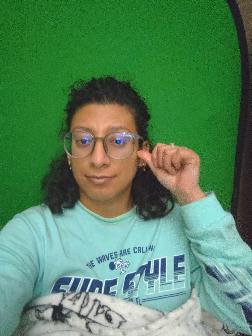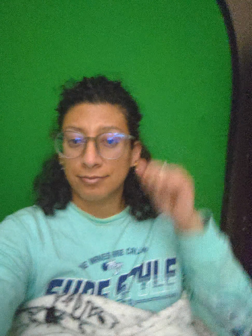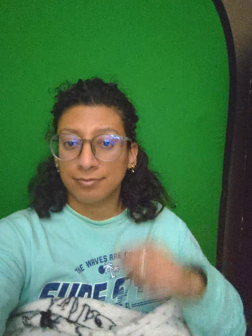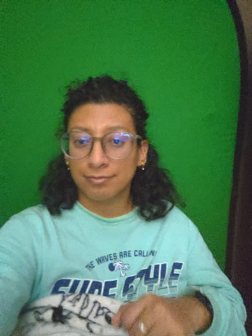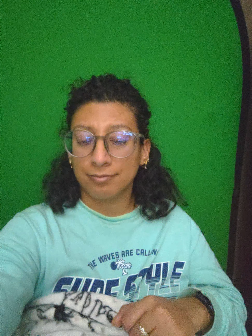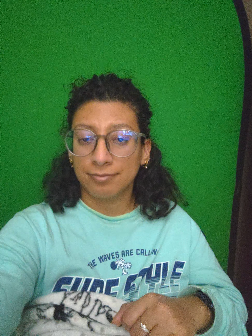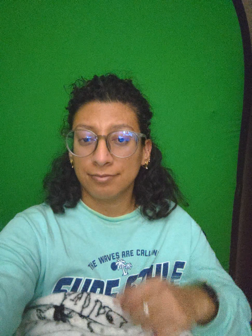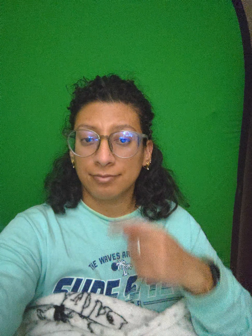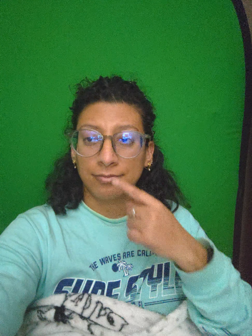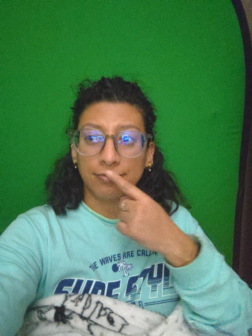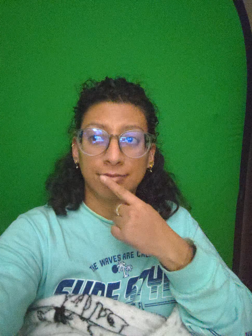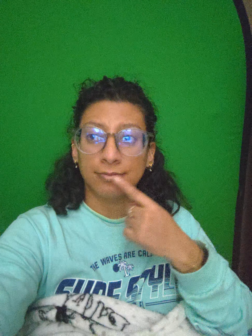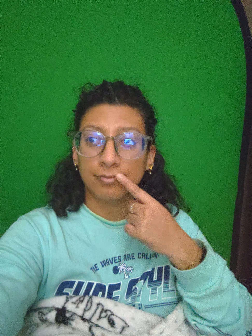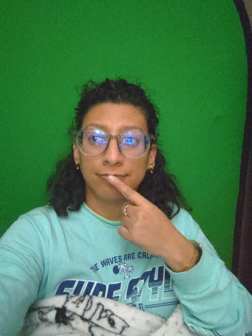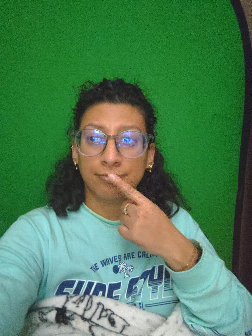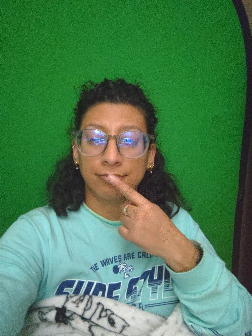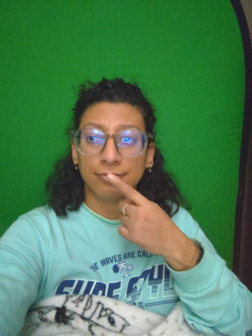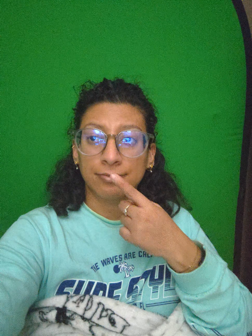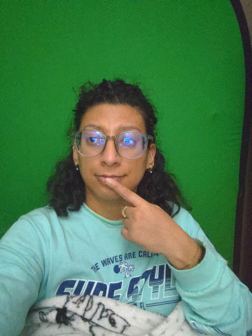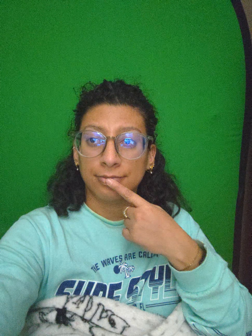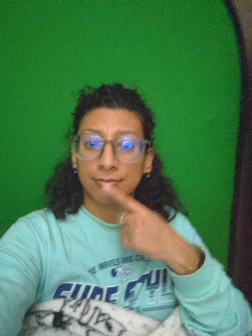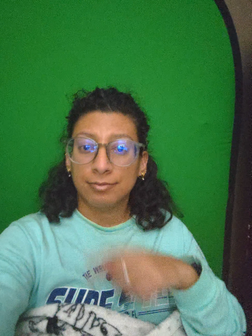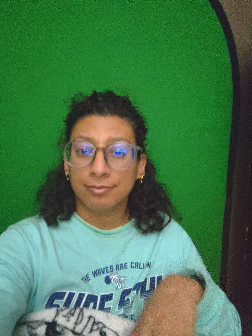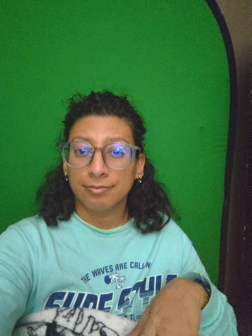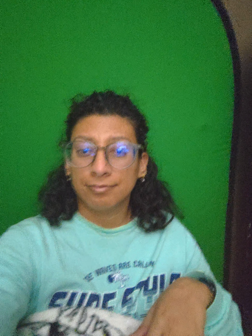lips